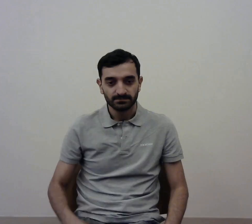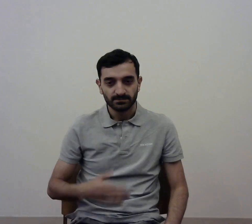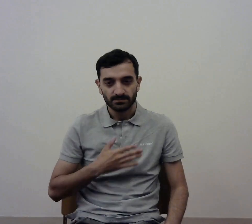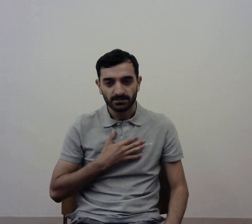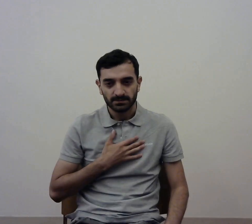mən